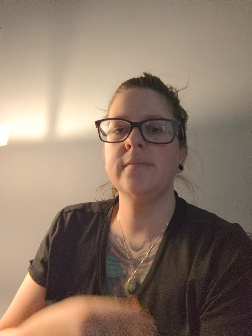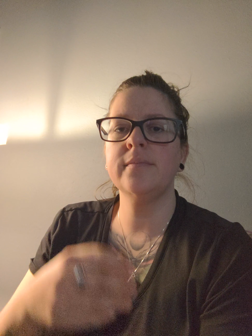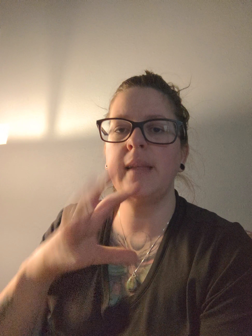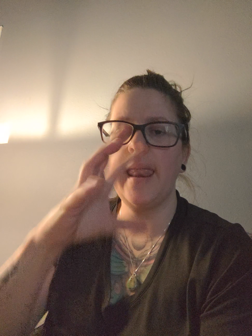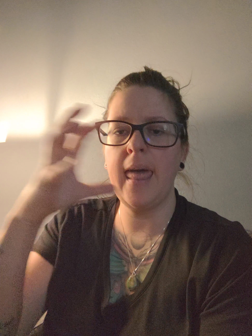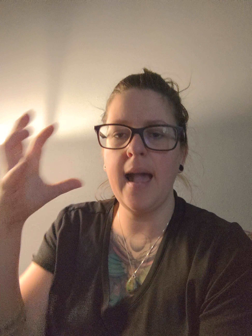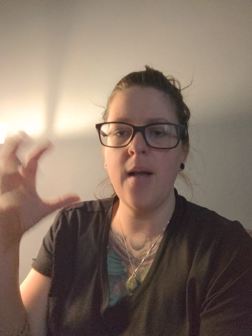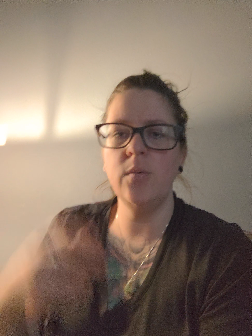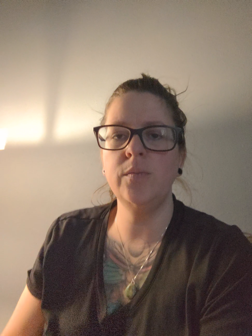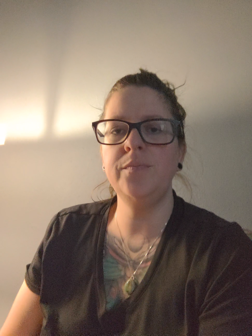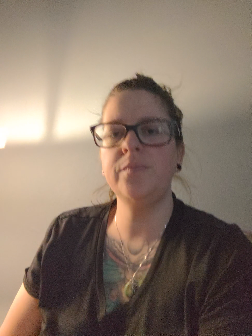cloud